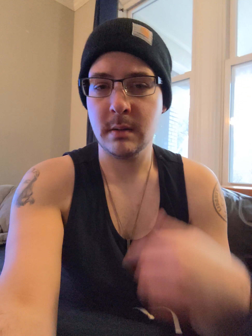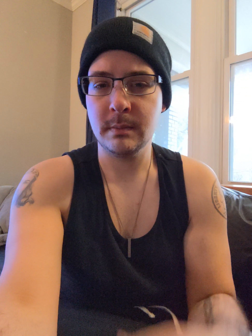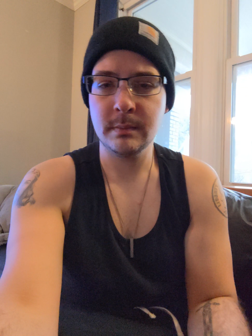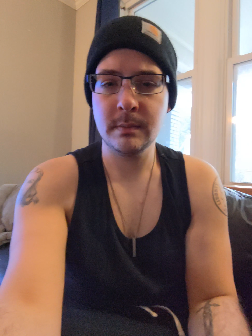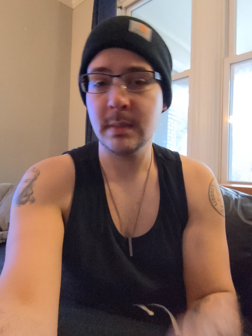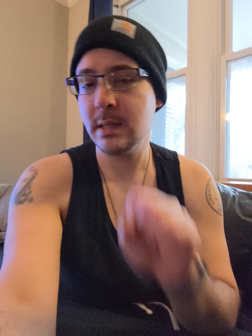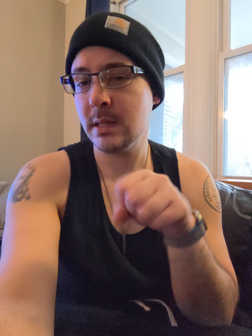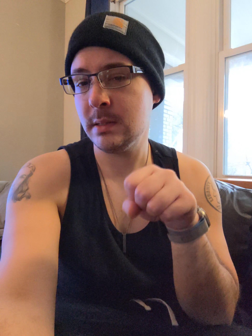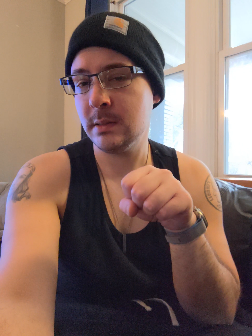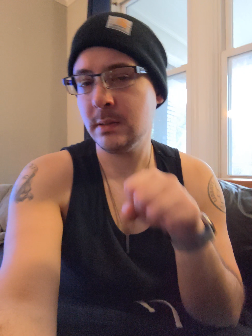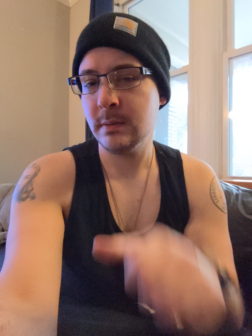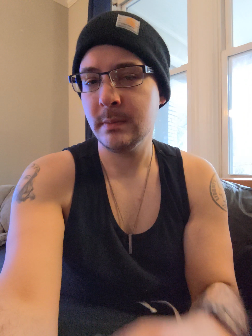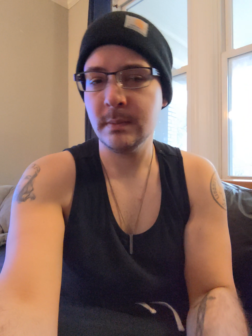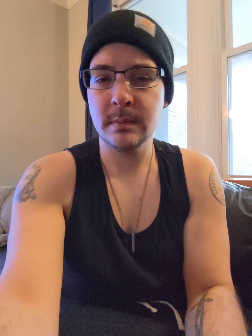yes